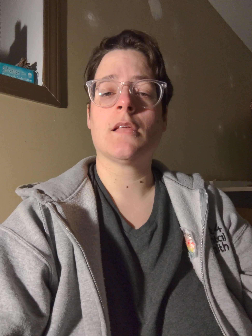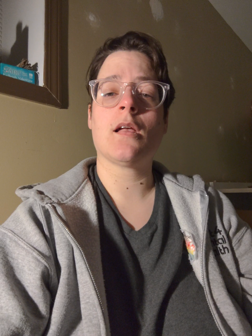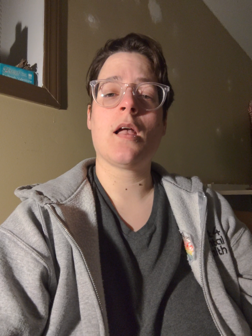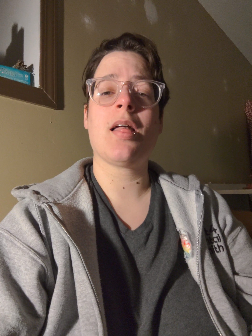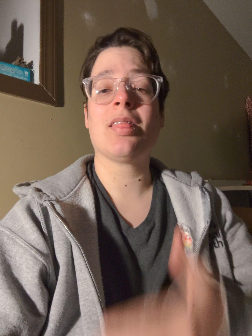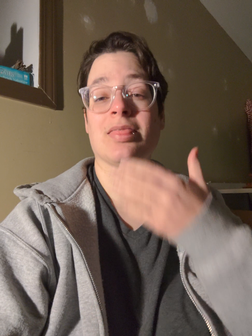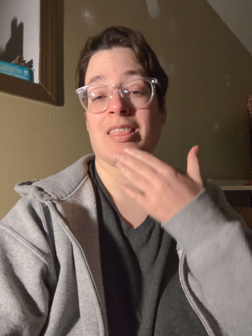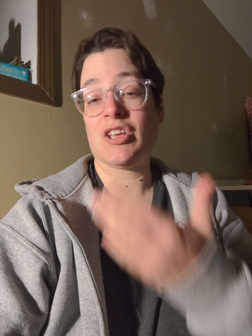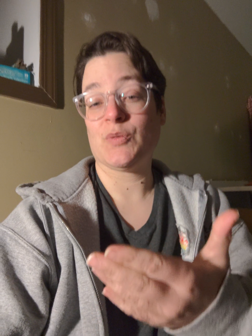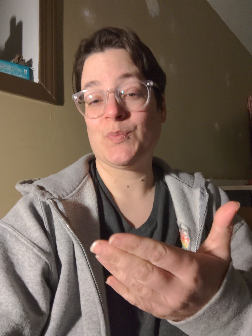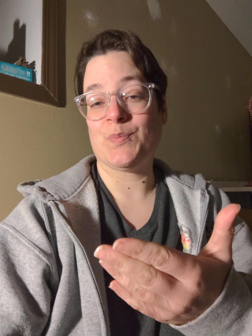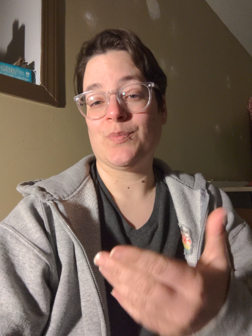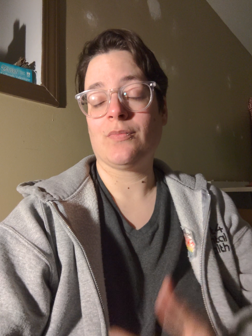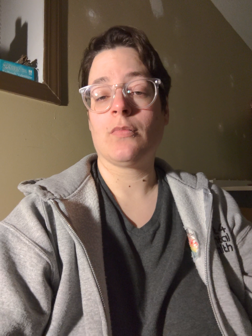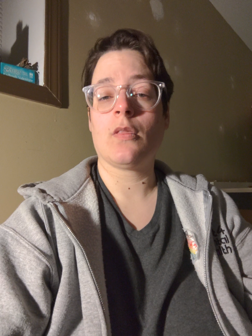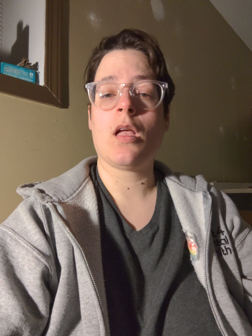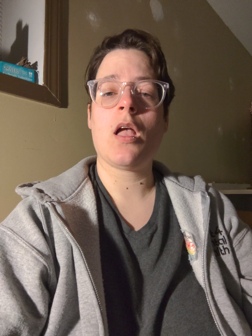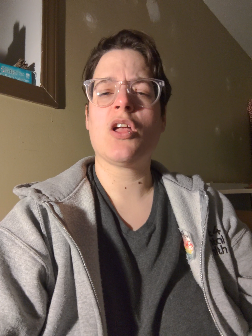thank you